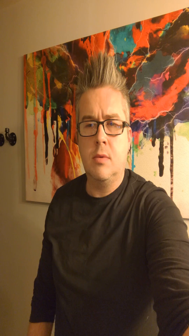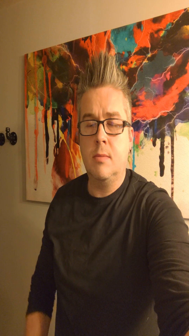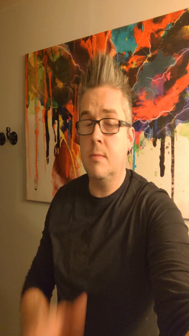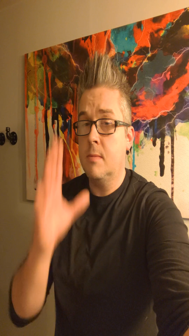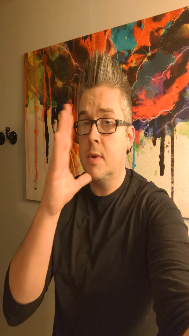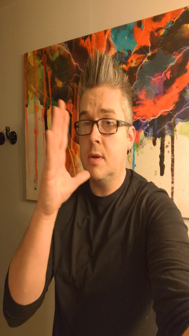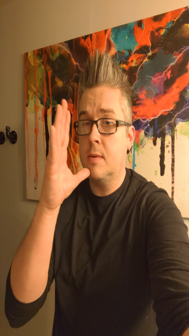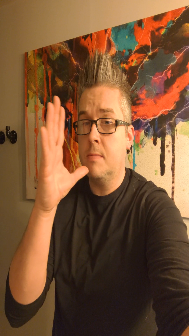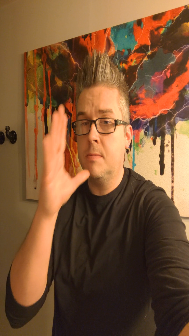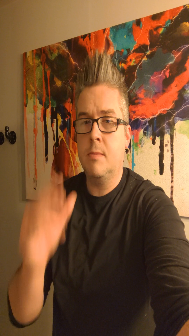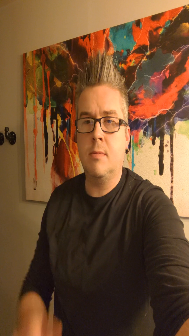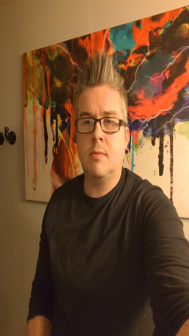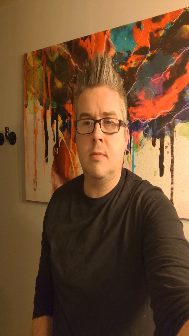mom